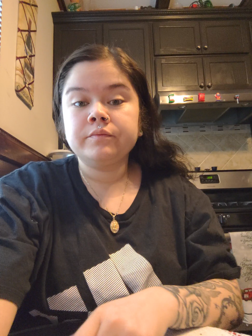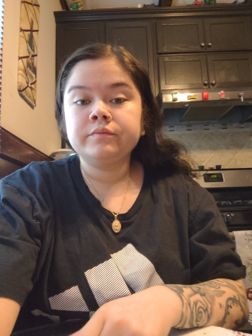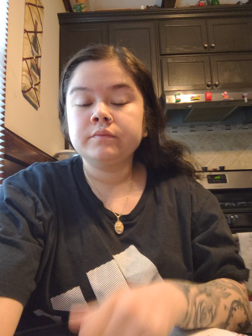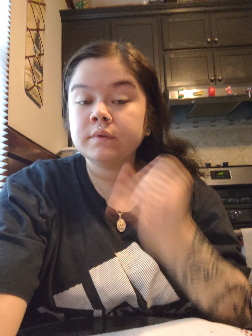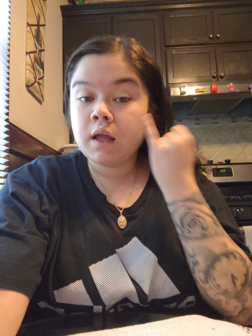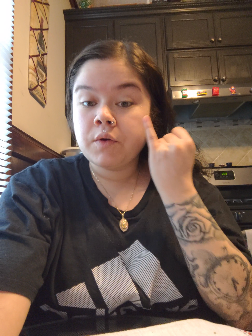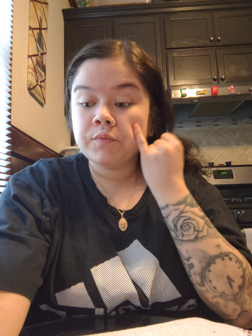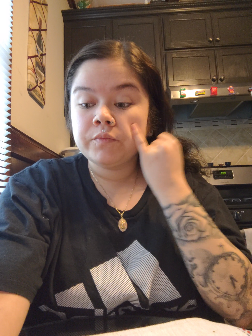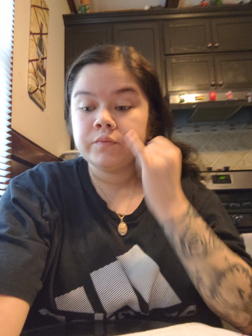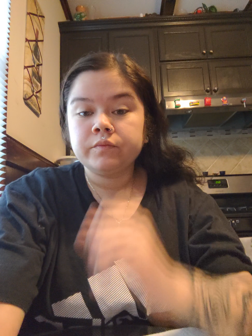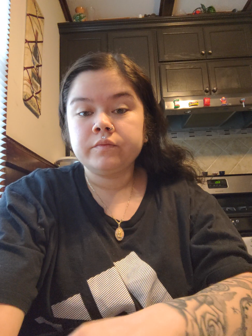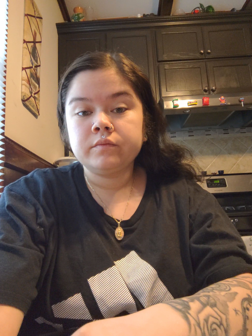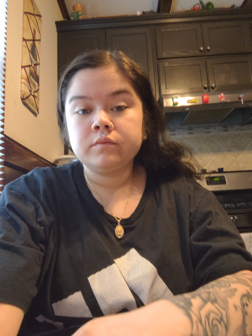if